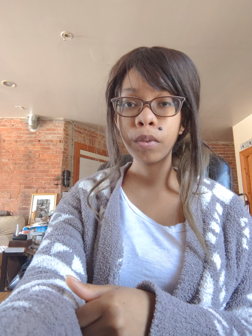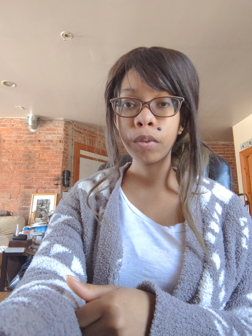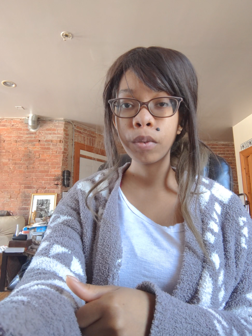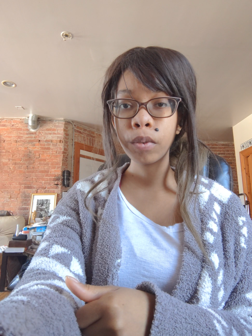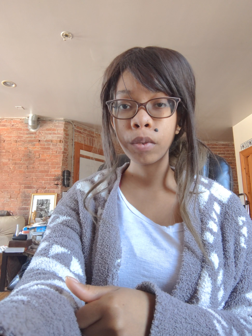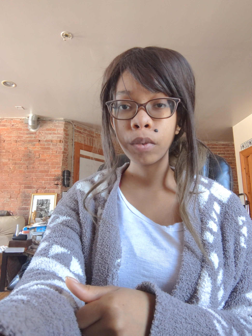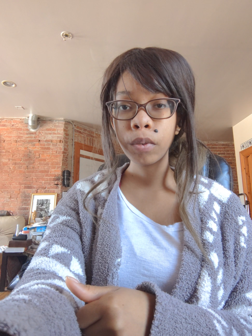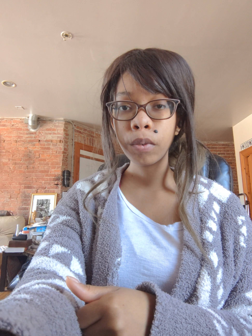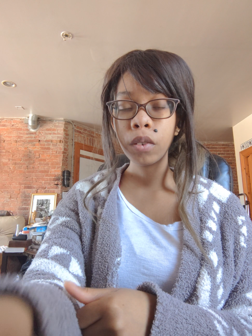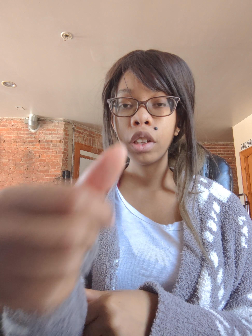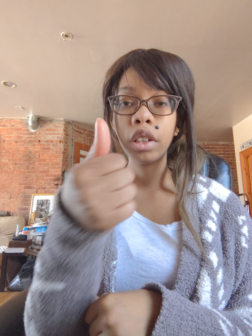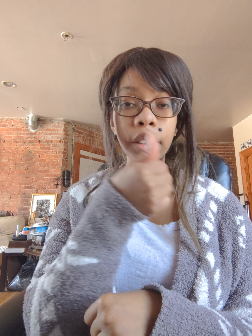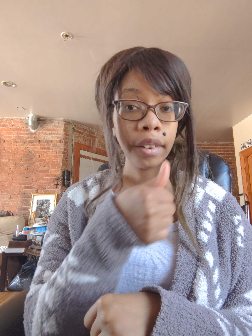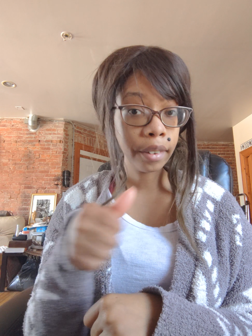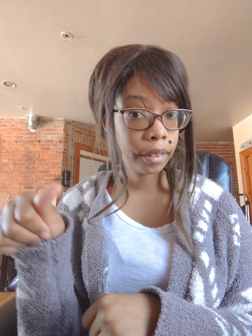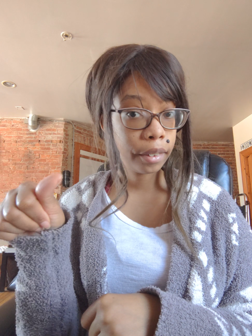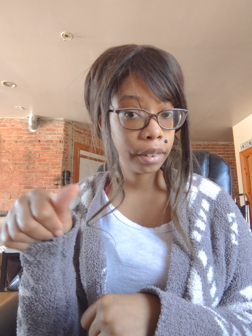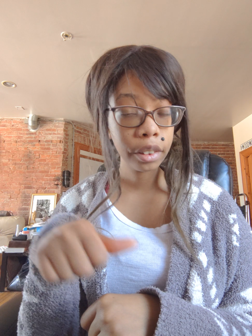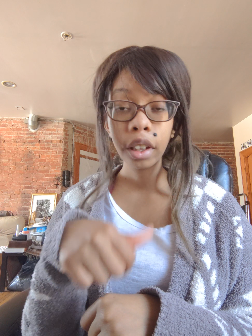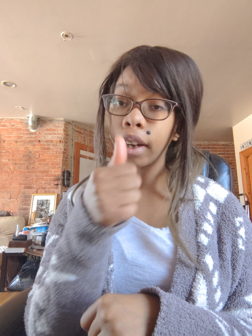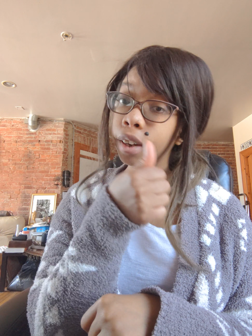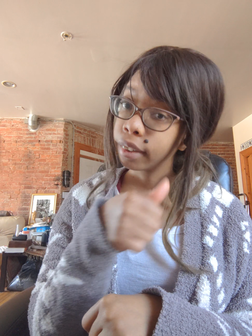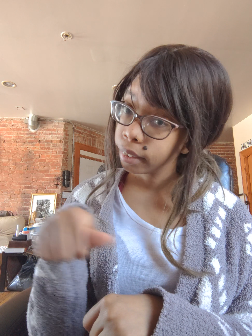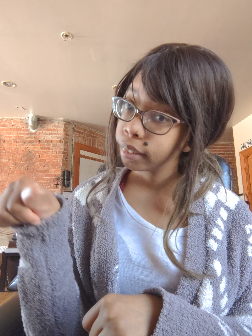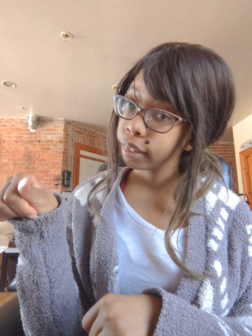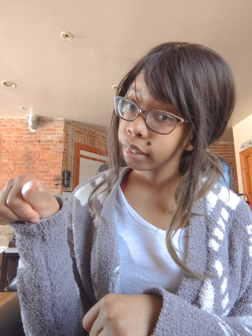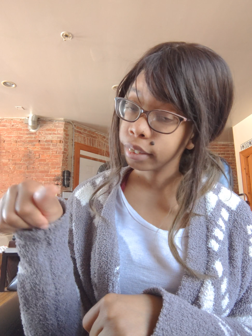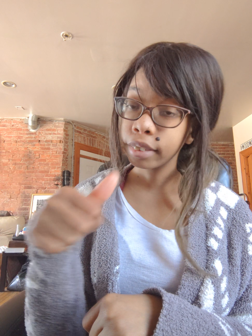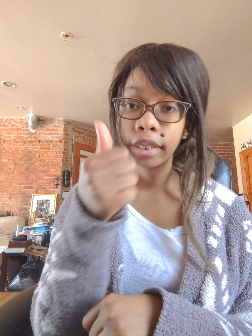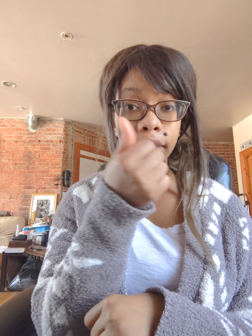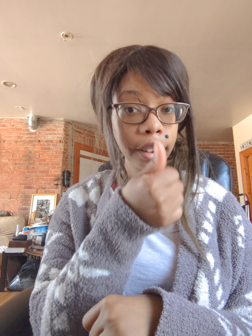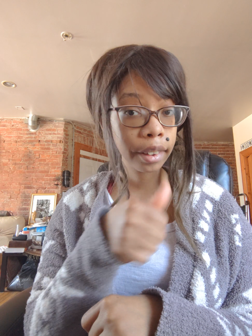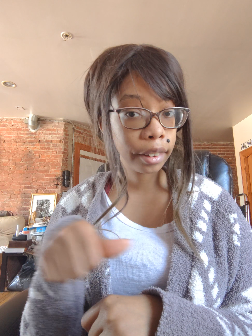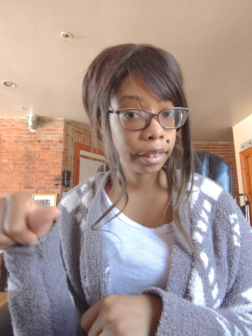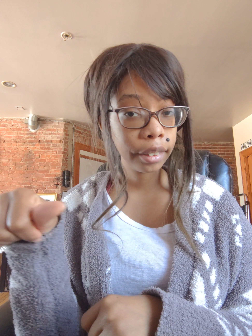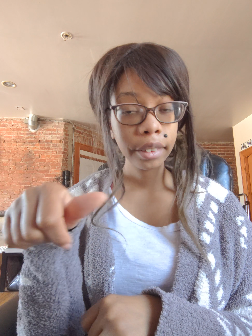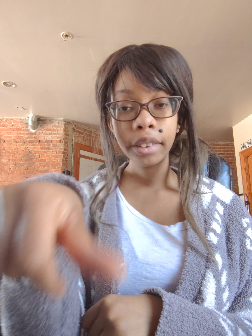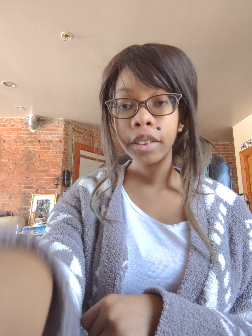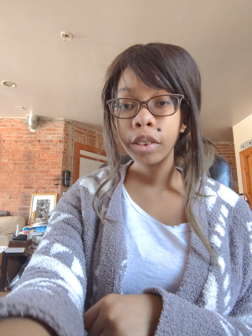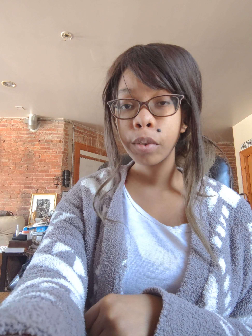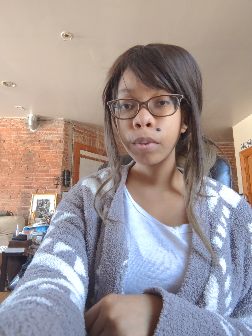any